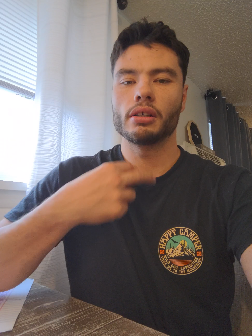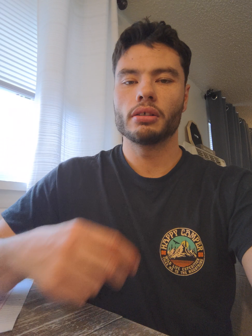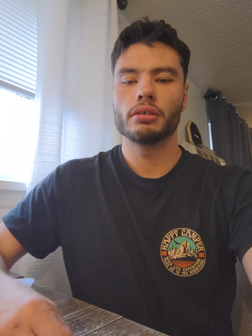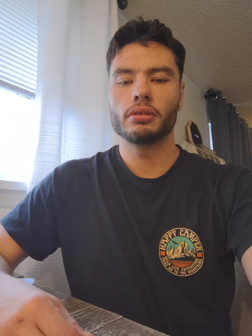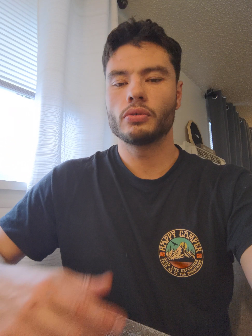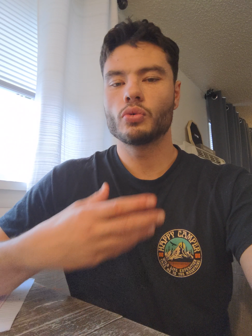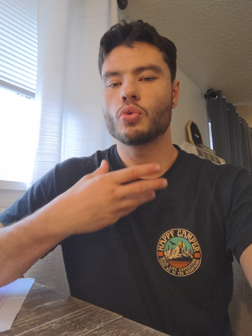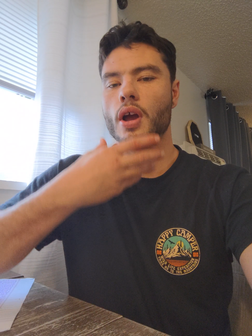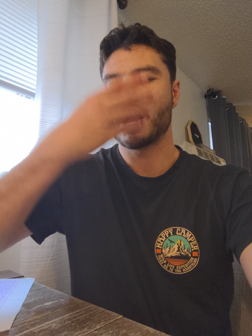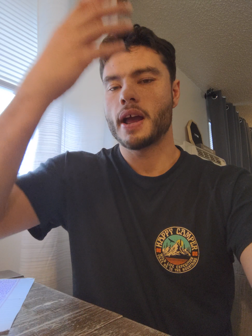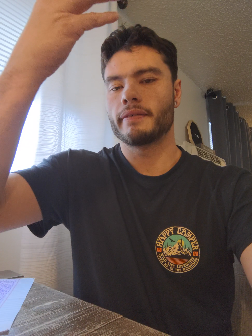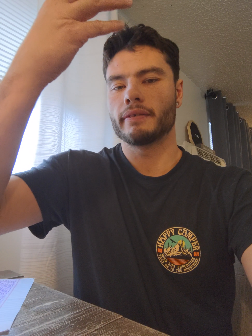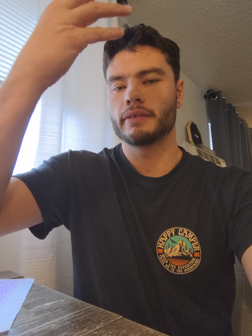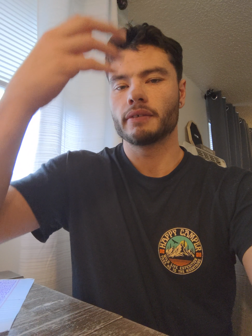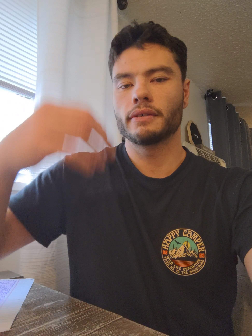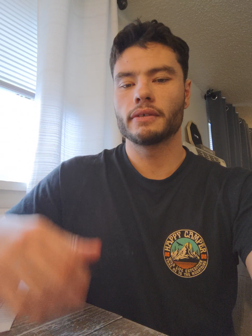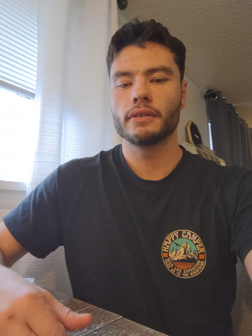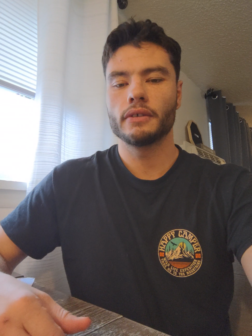giraffe